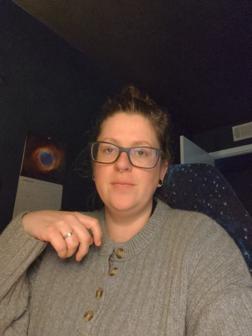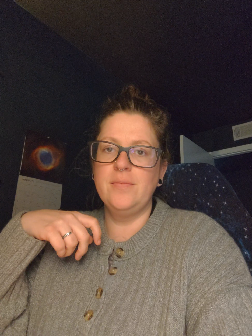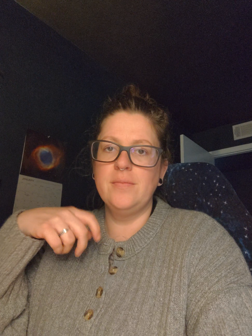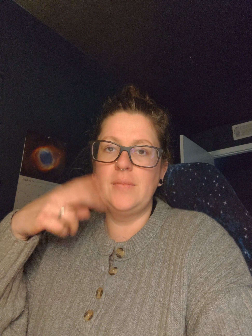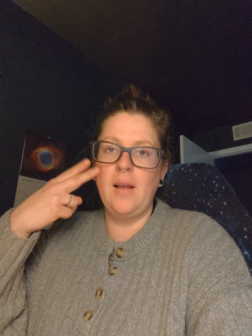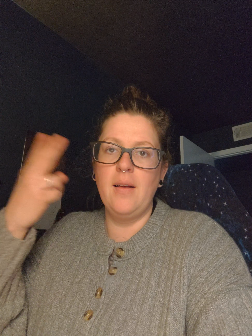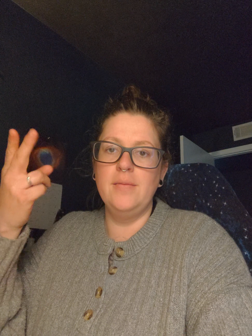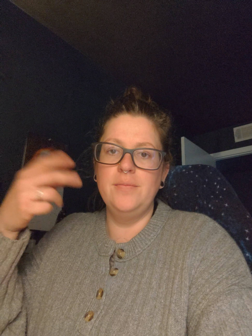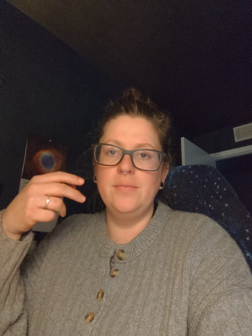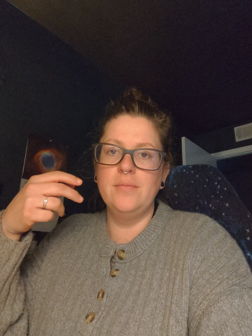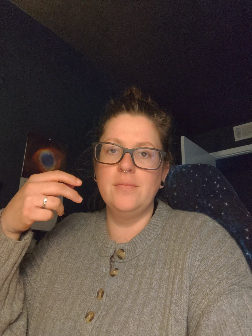high